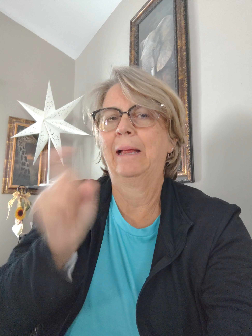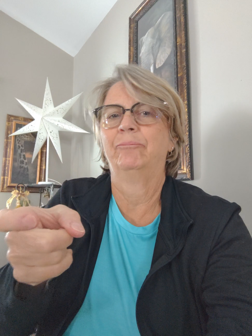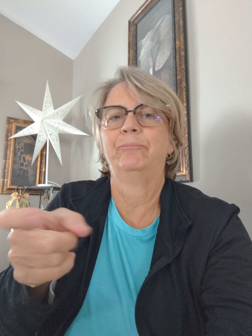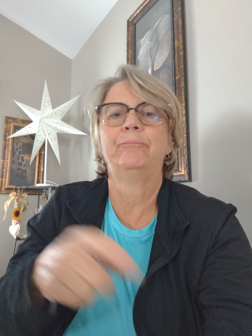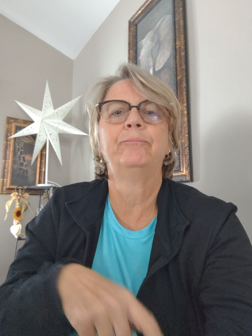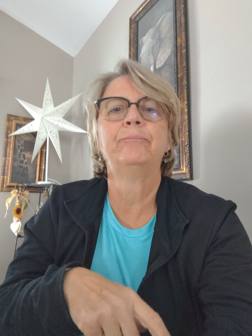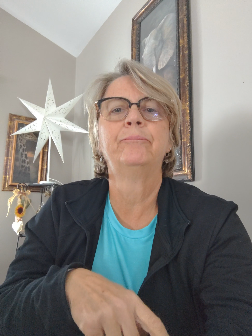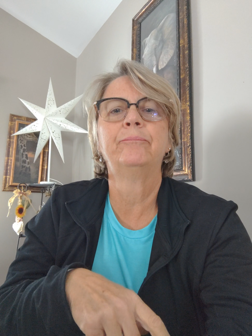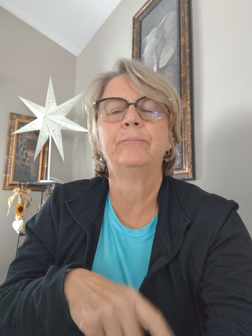gift